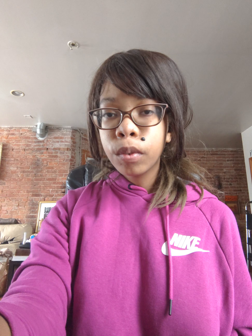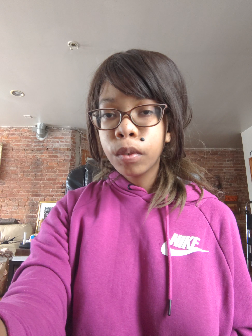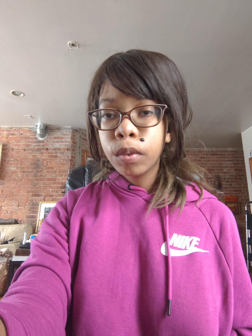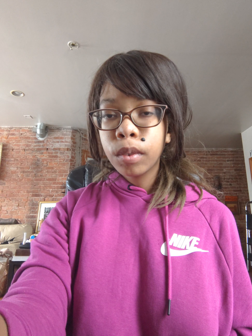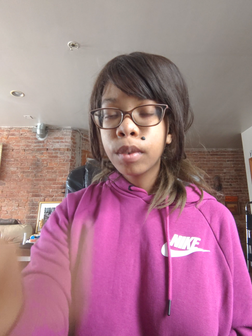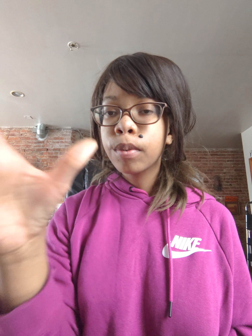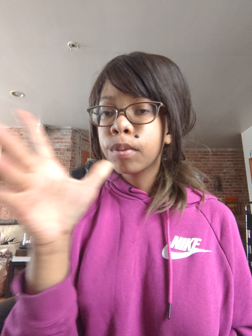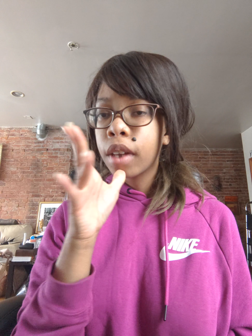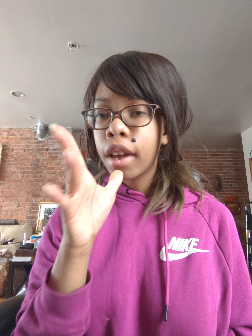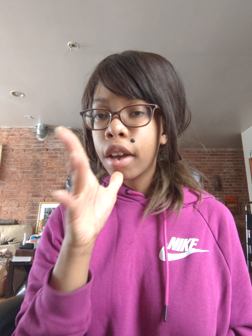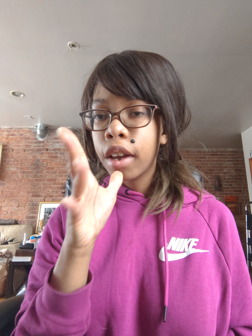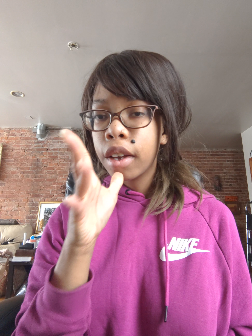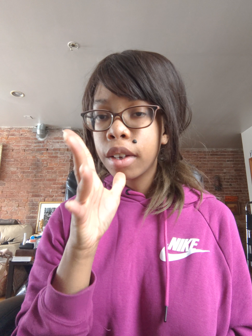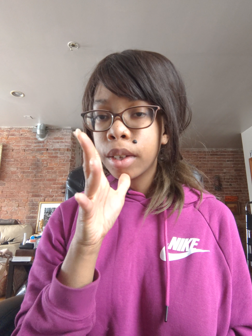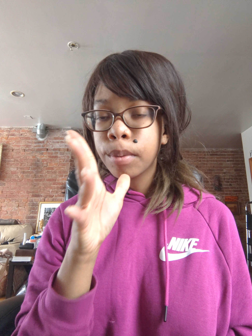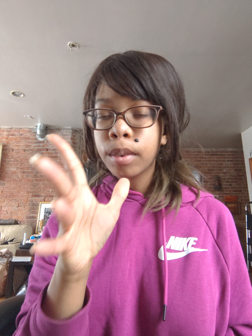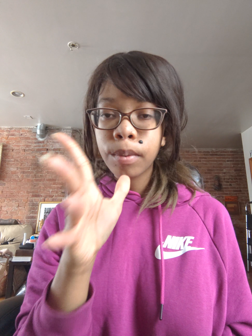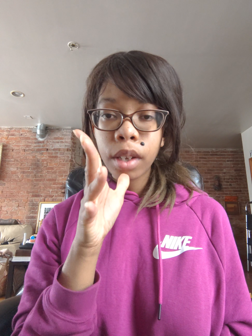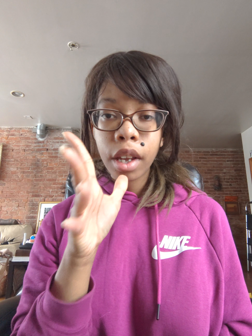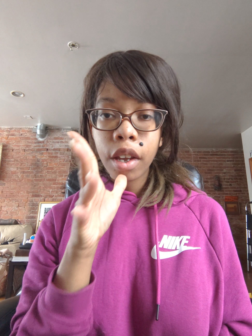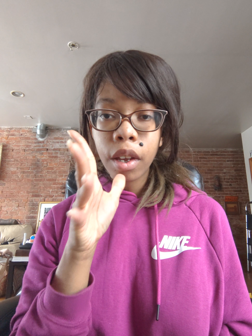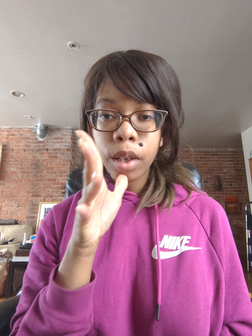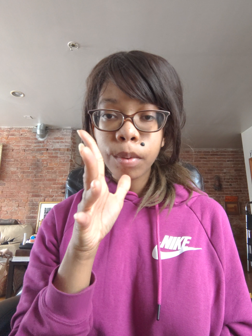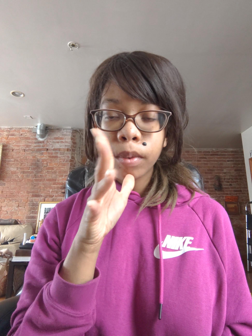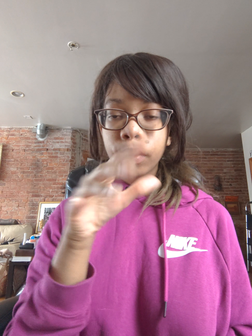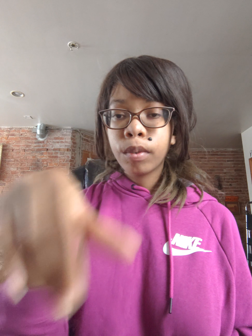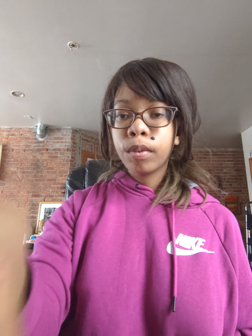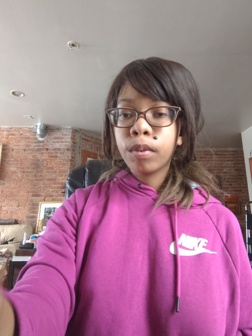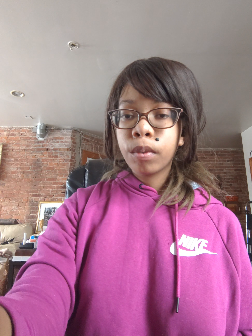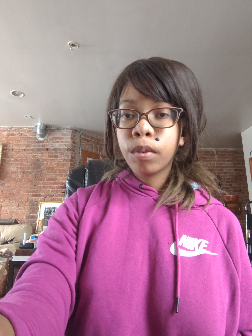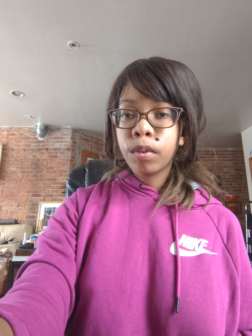mom